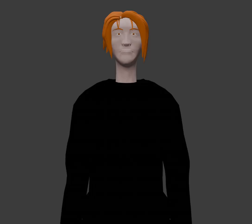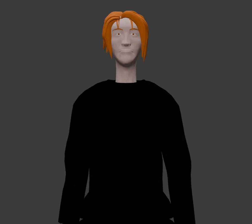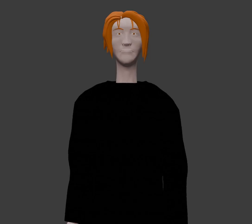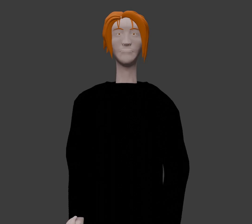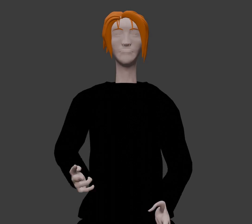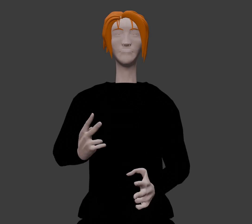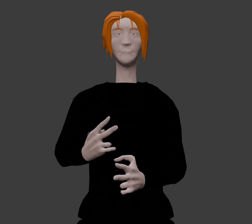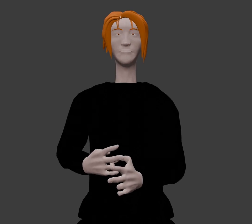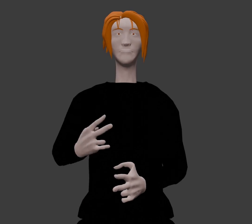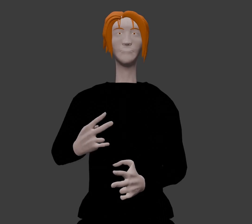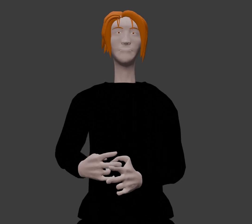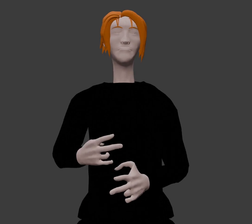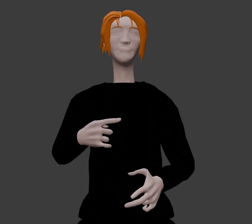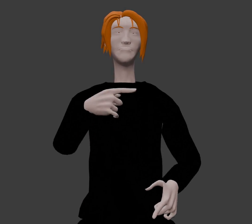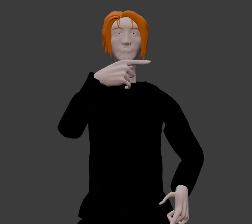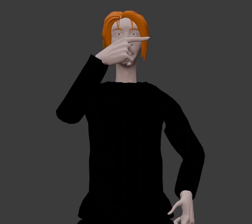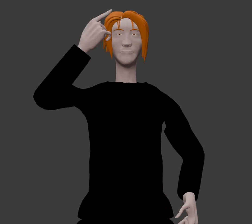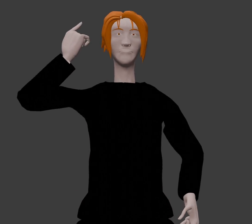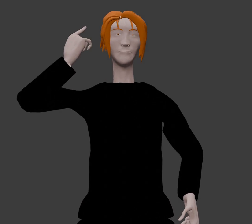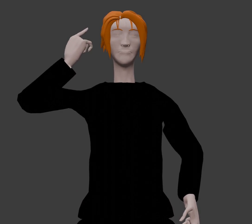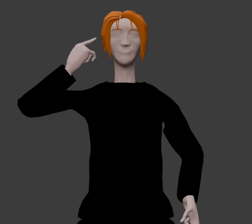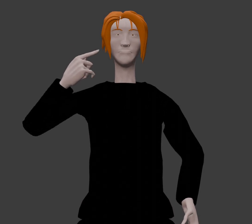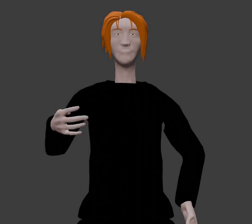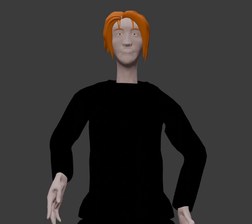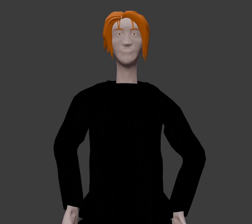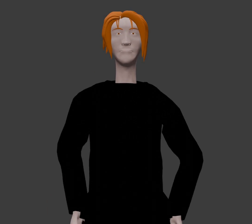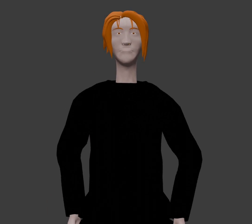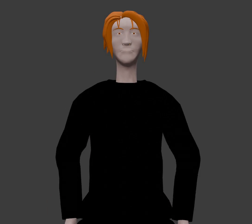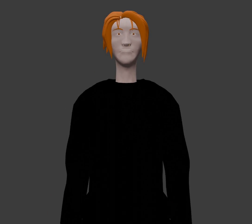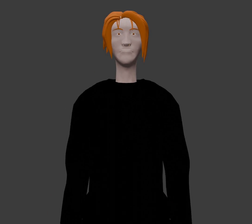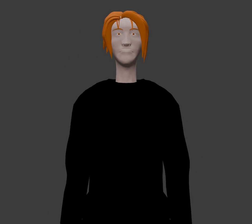Bad repuation